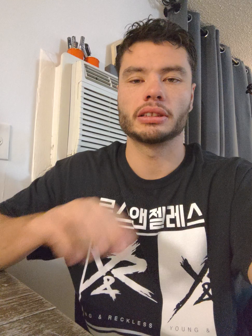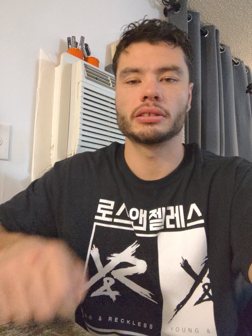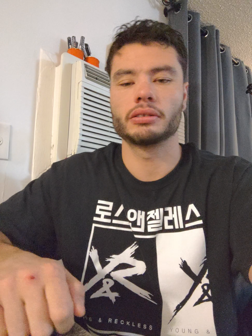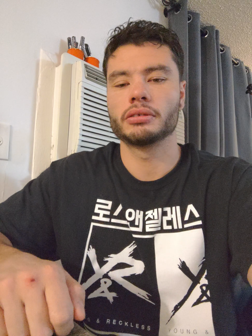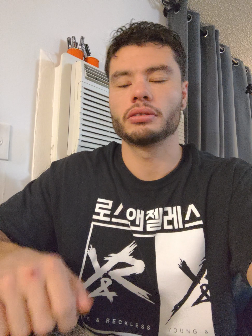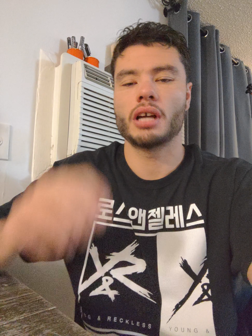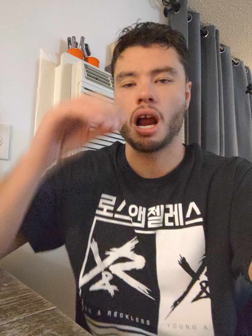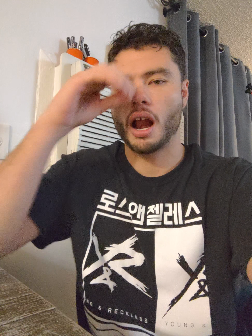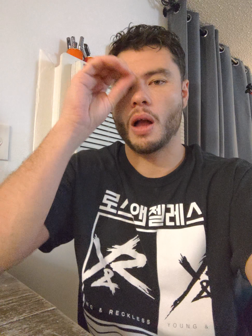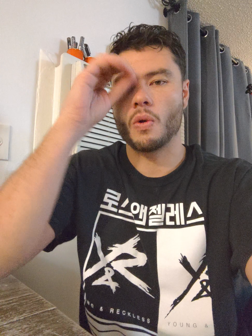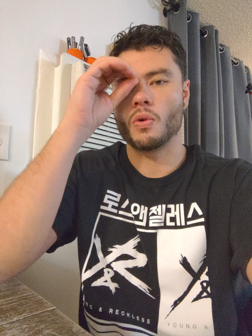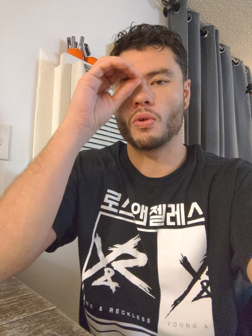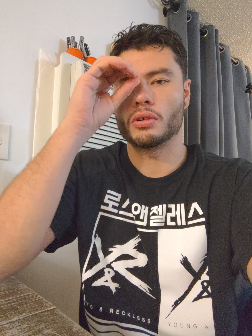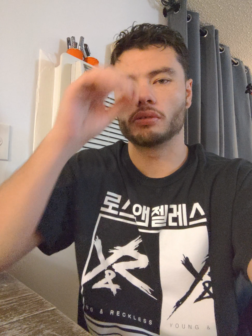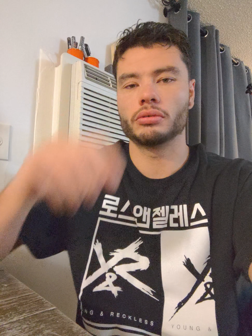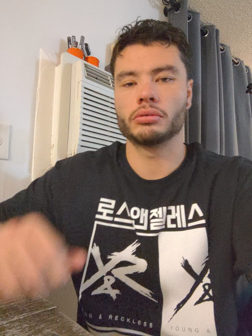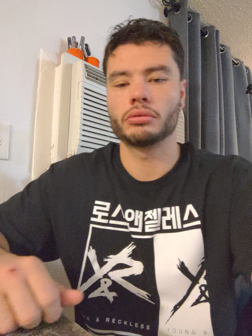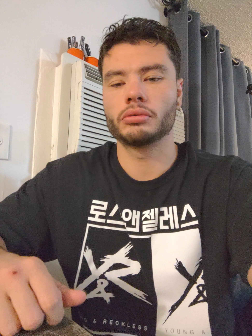owl